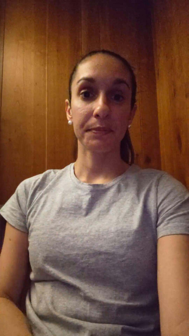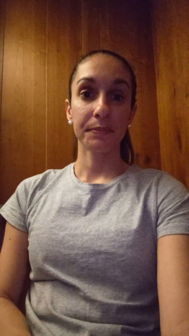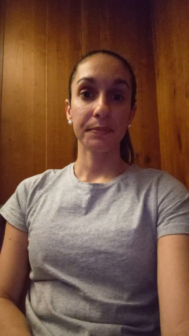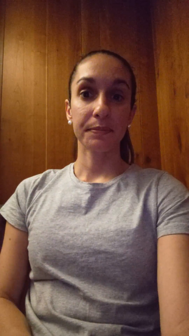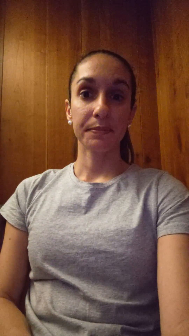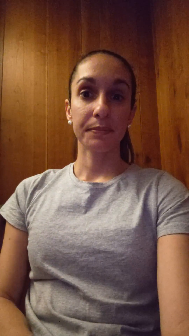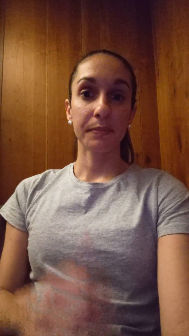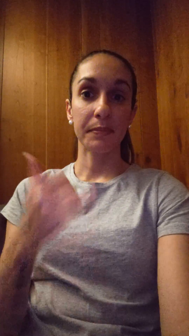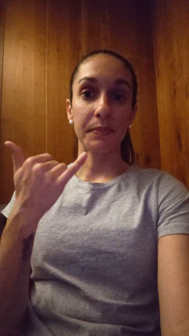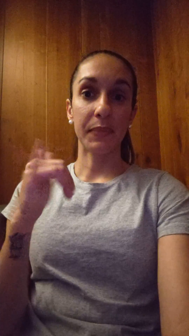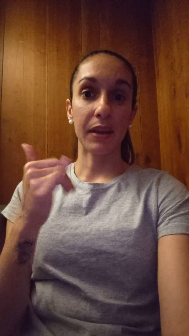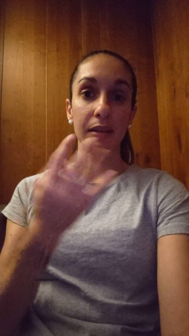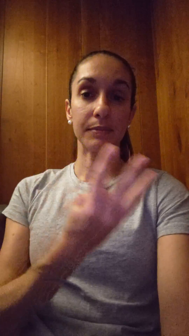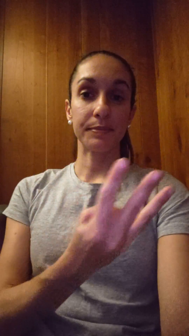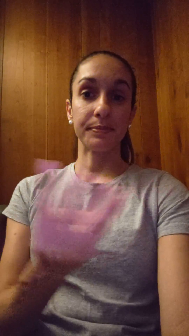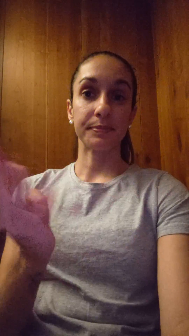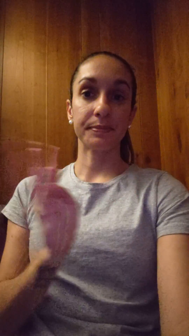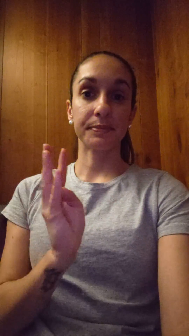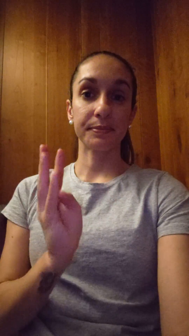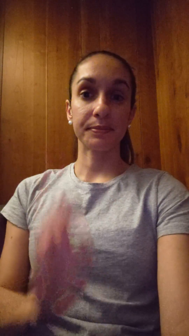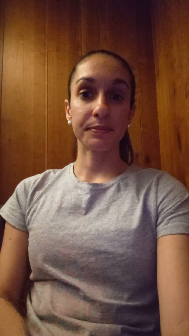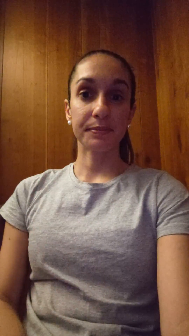playpen